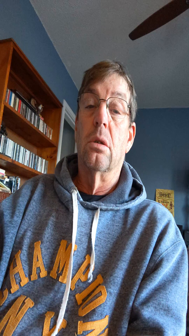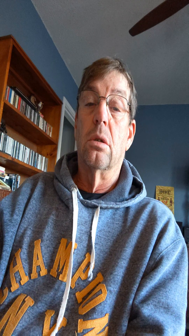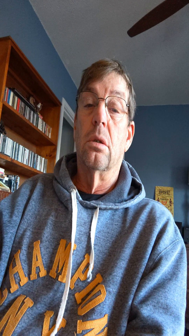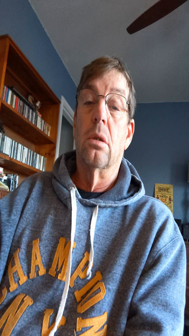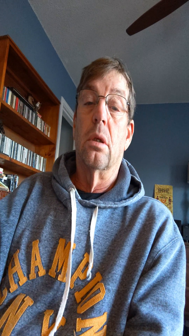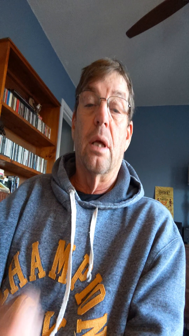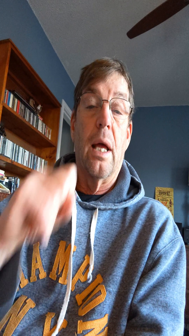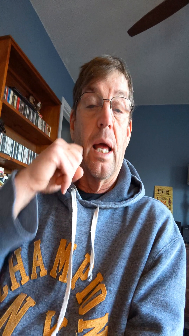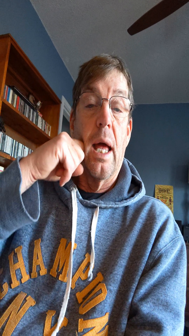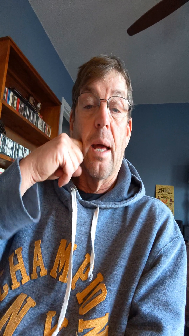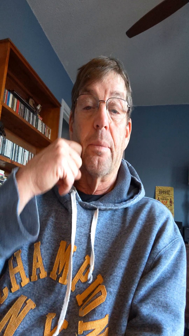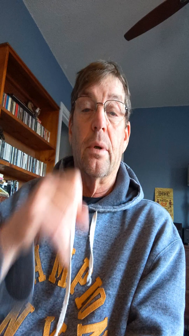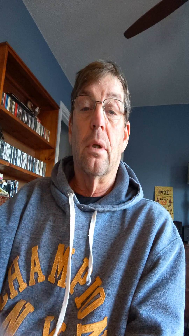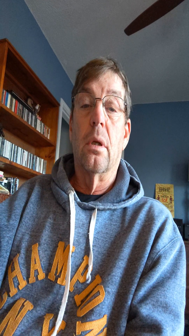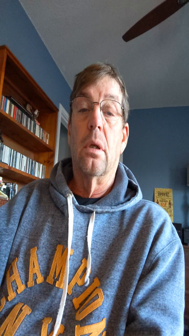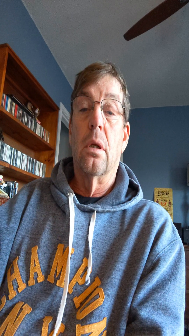apple